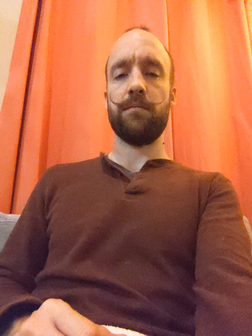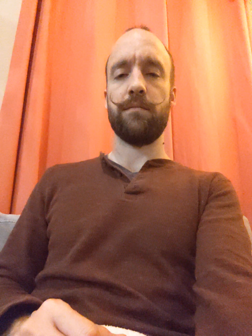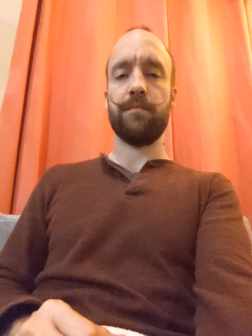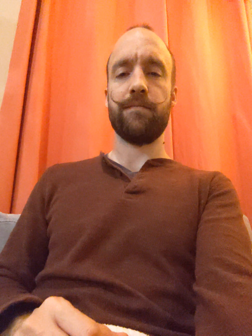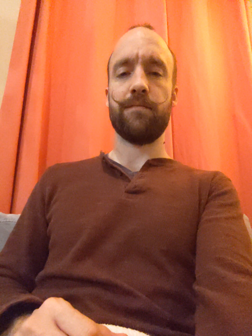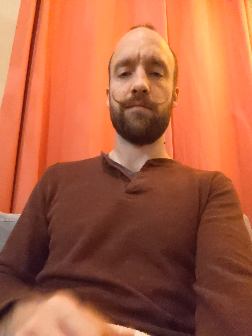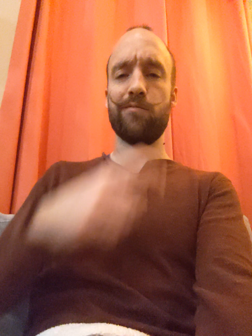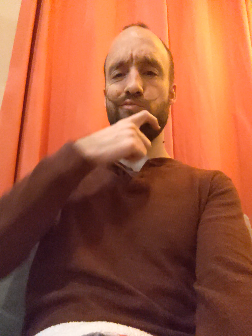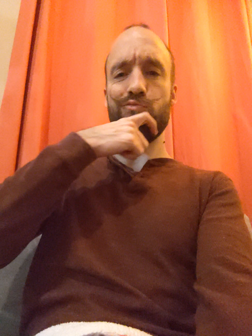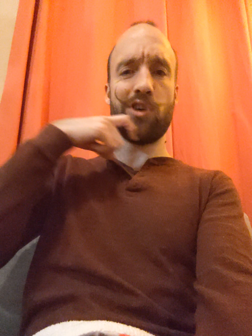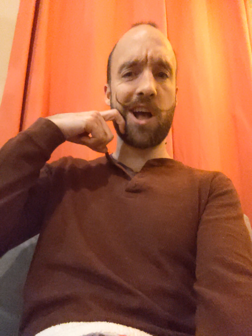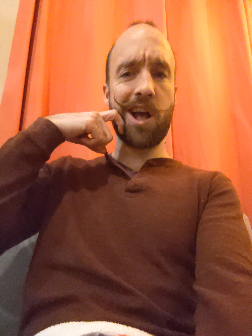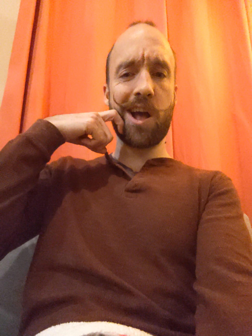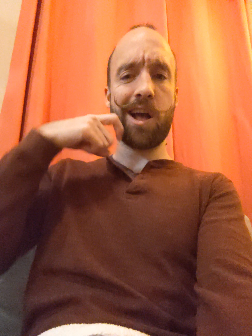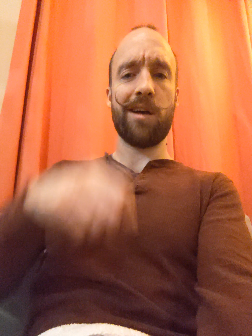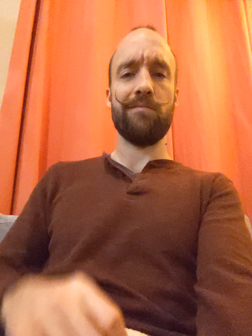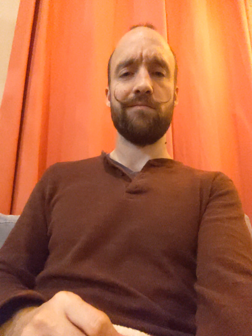dry